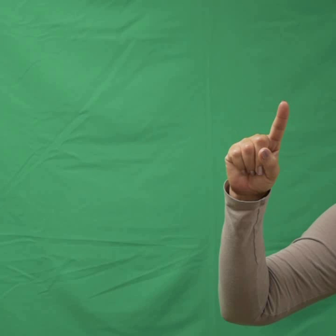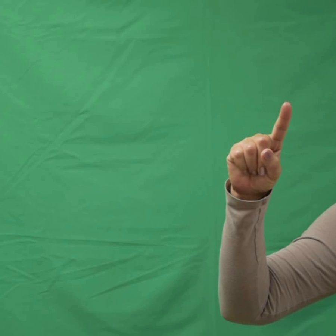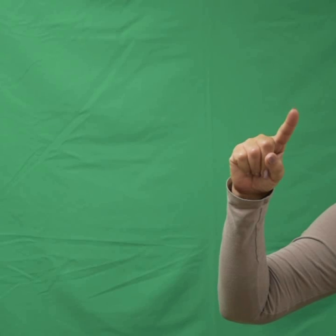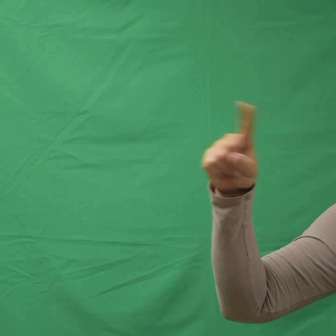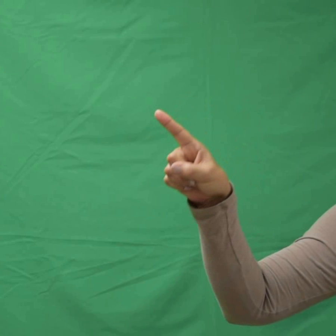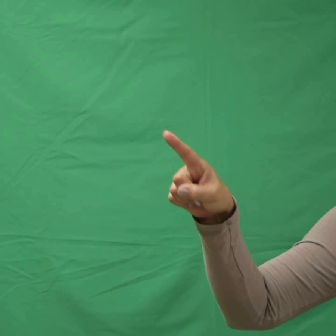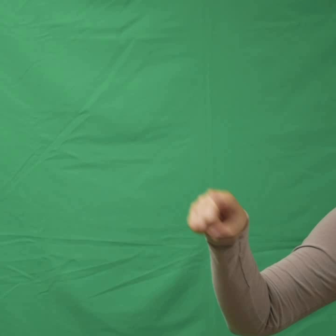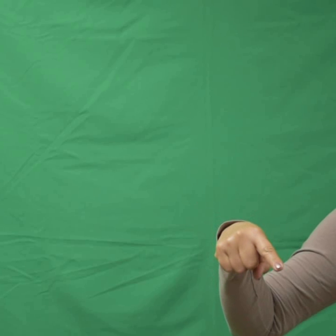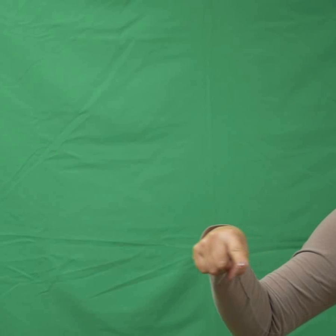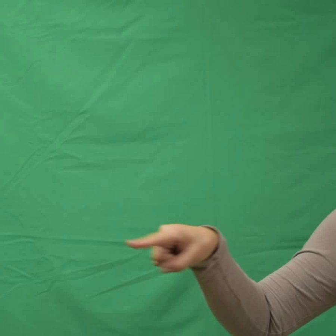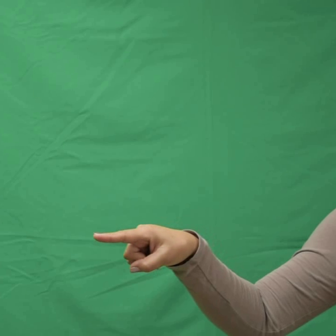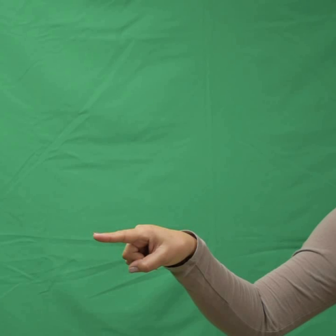Z